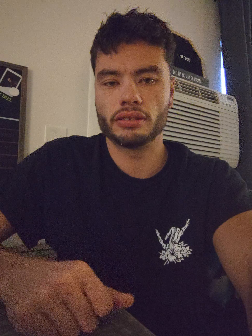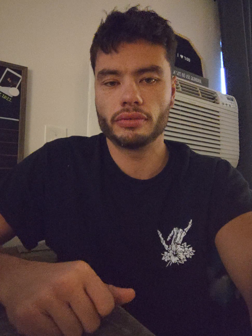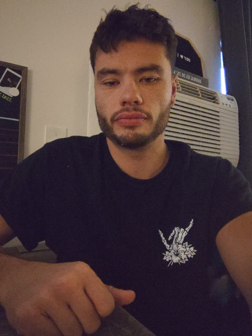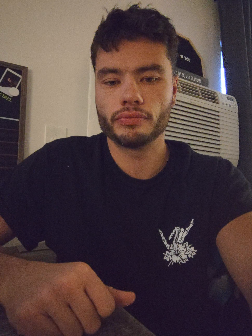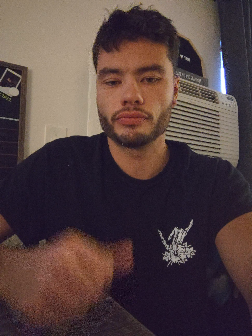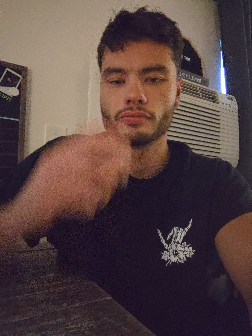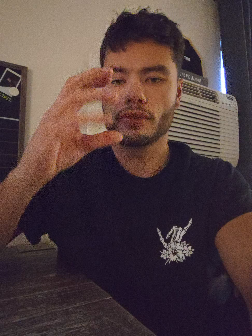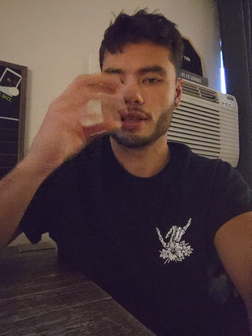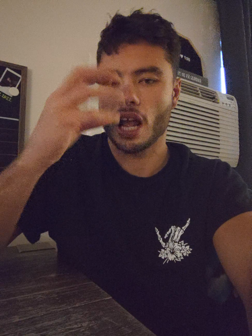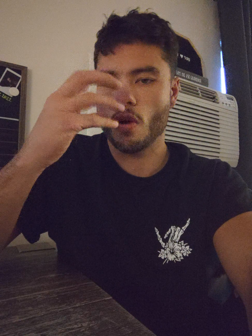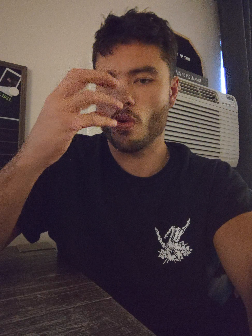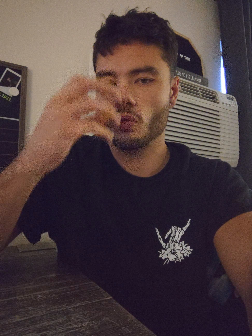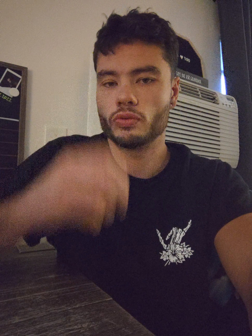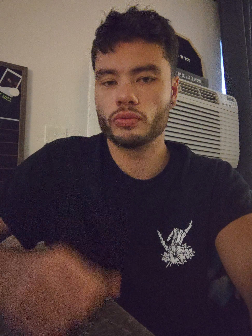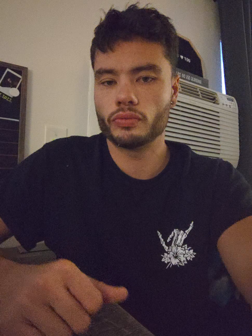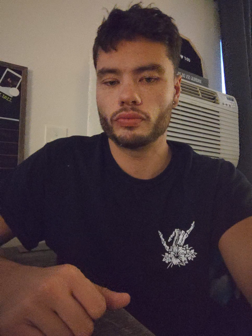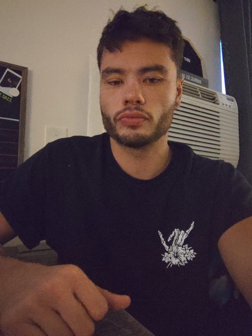clown